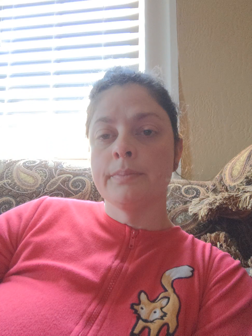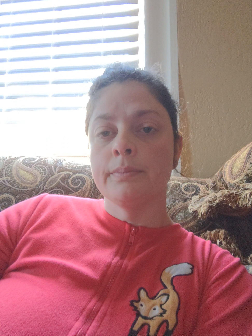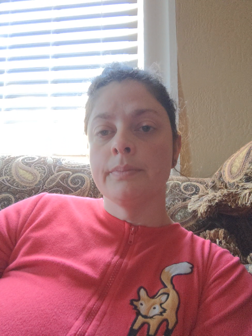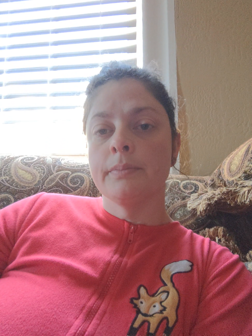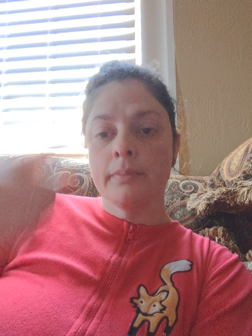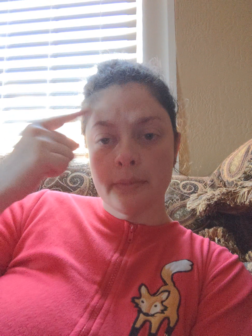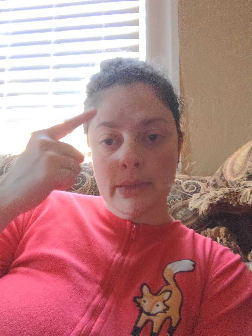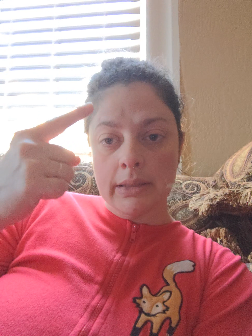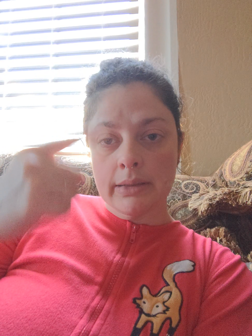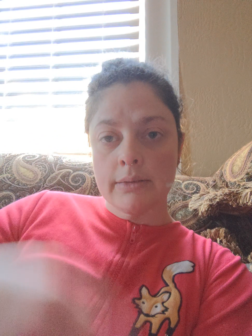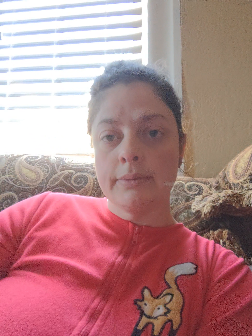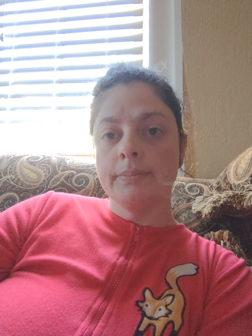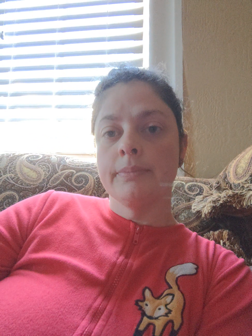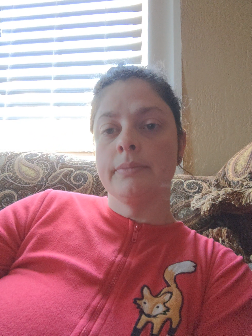penny